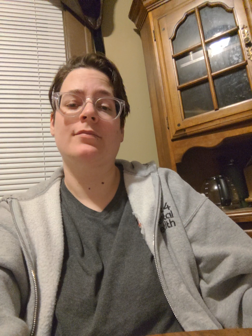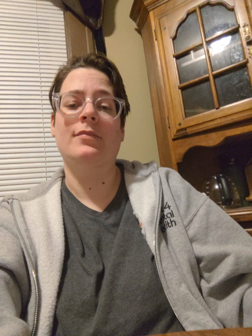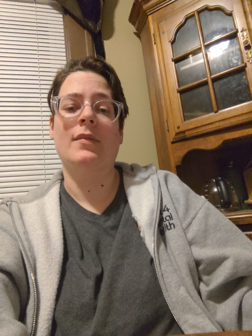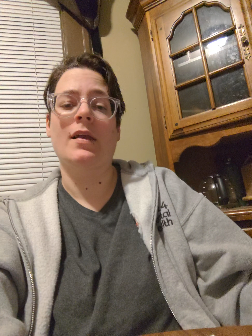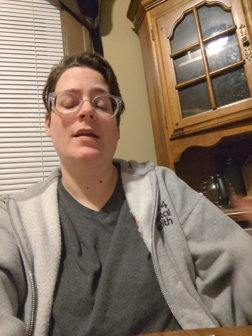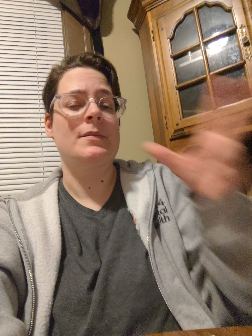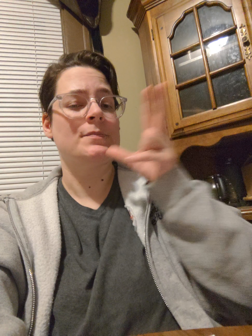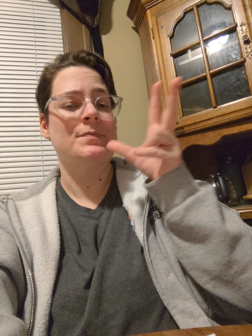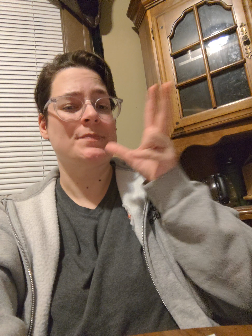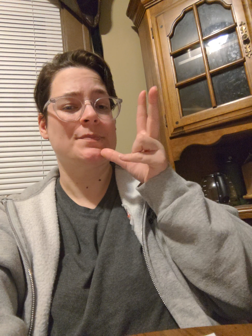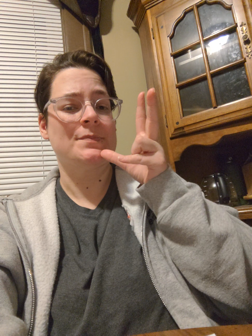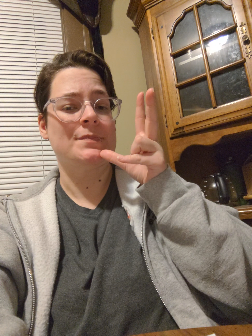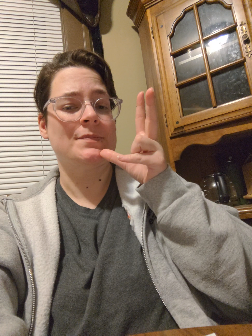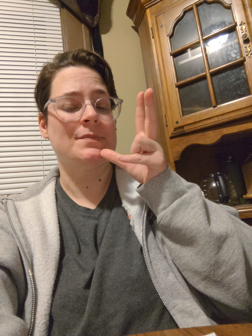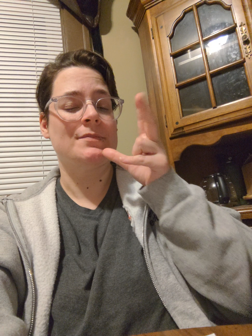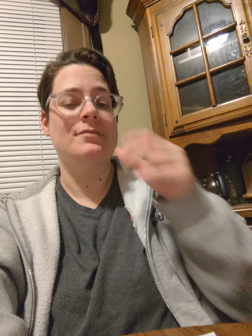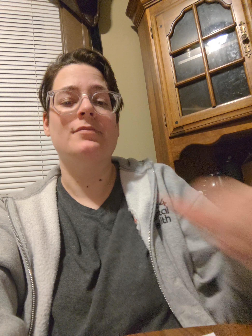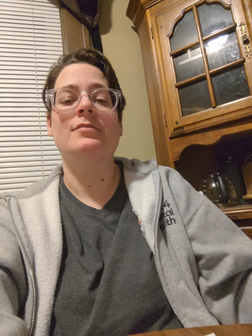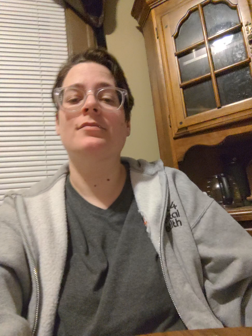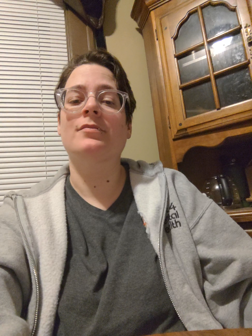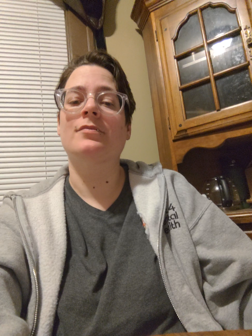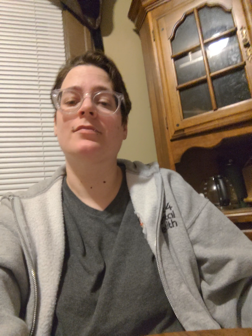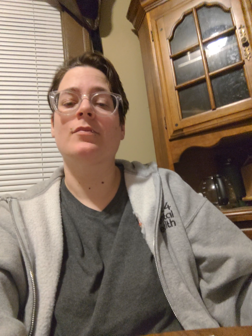hen